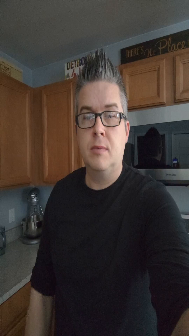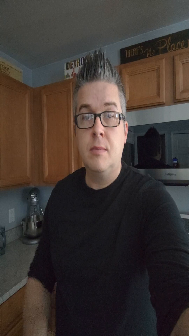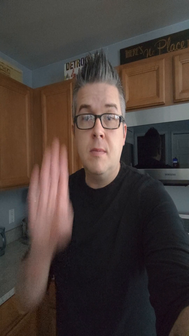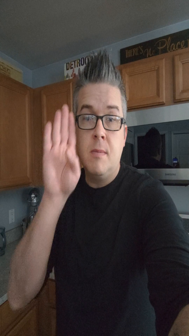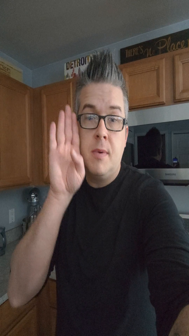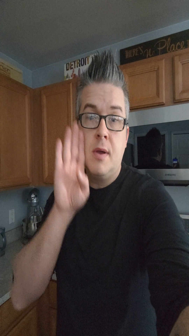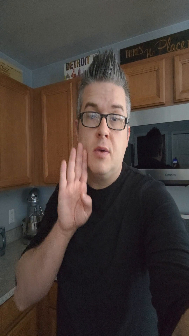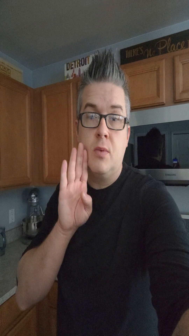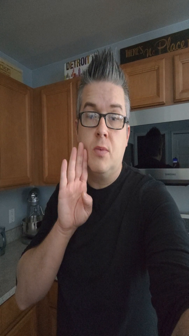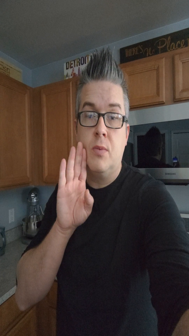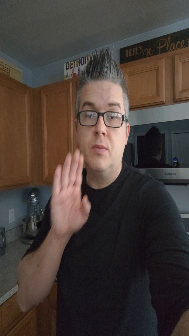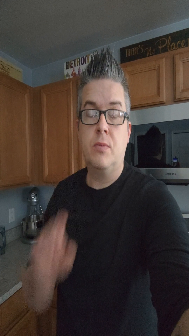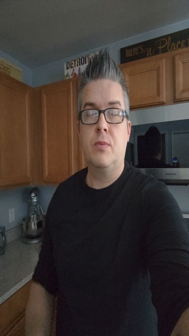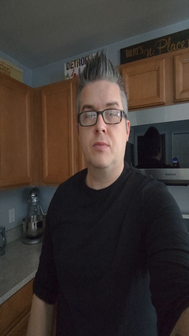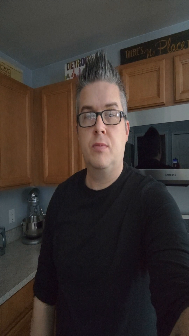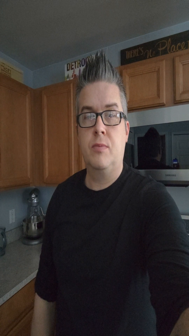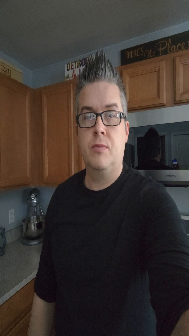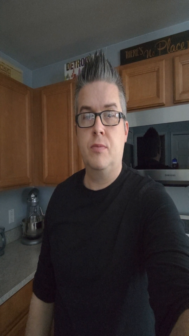brown